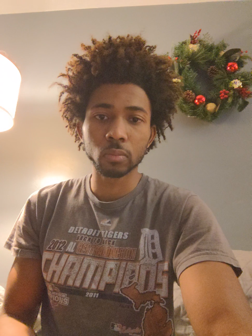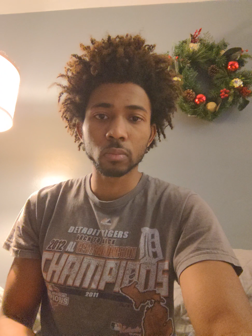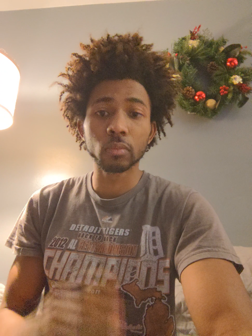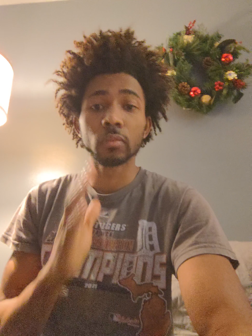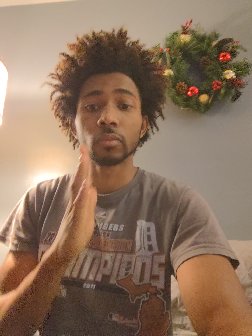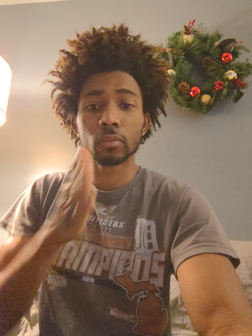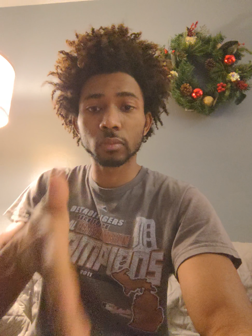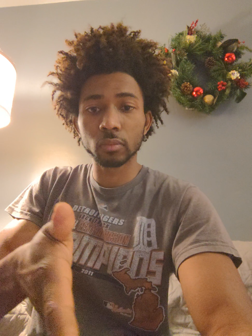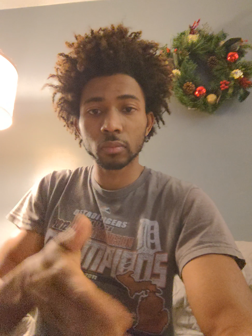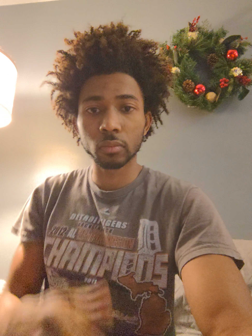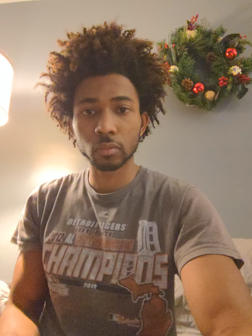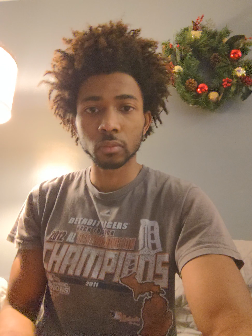after